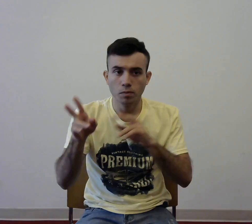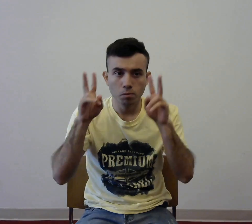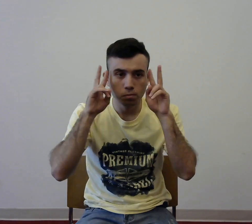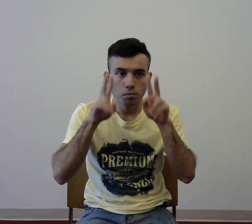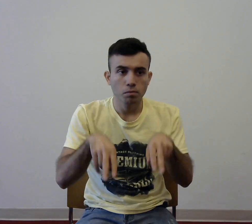bilmir